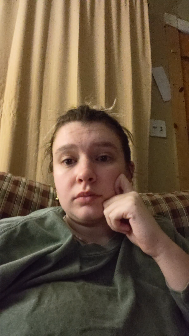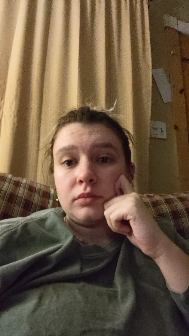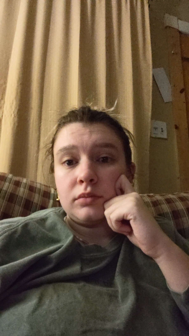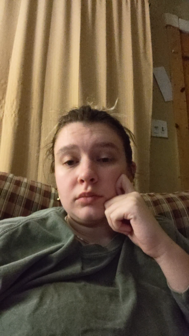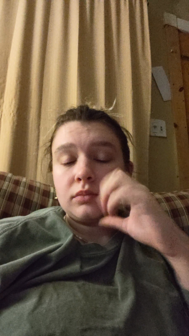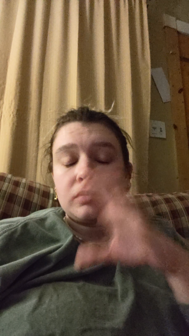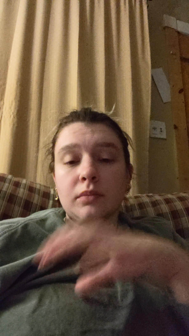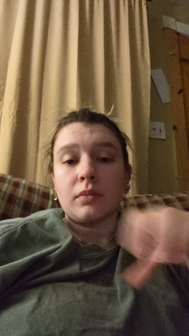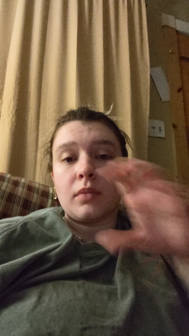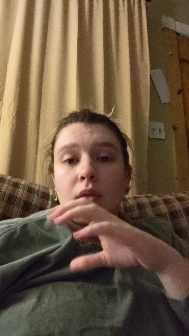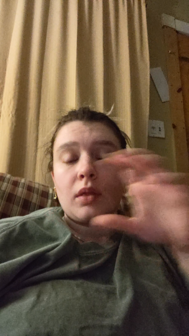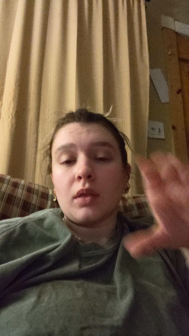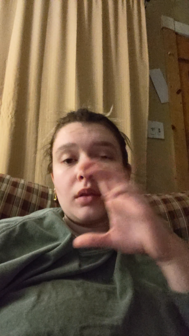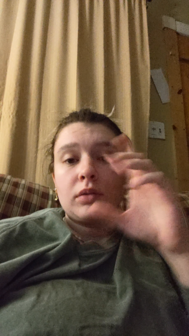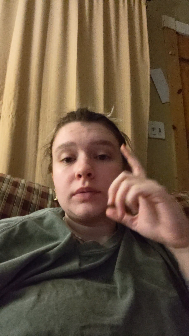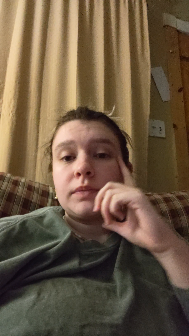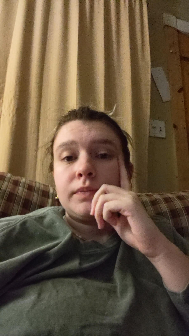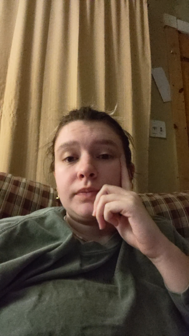block